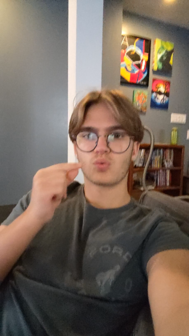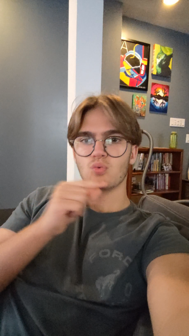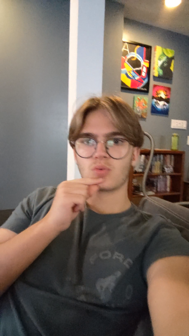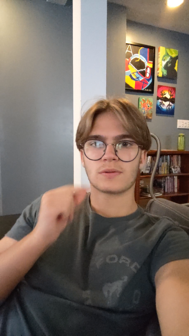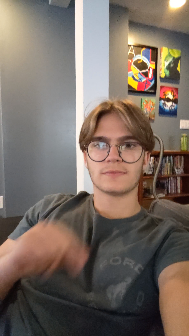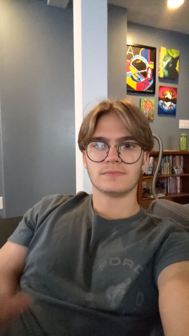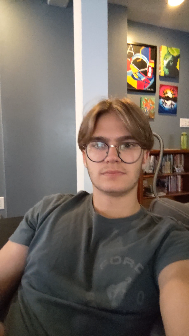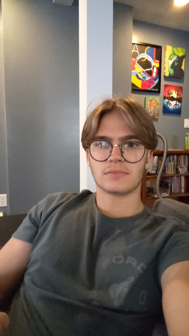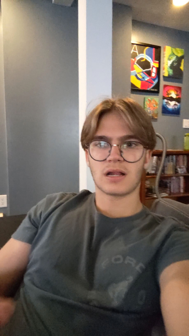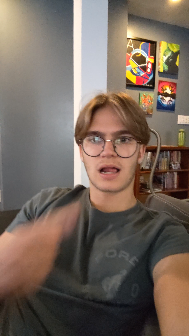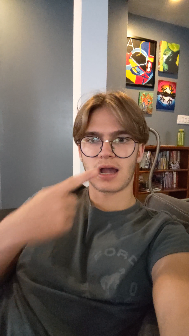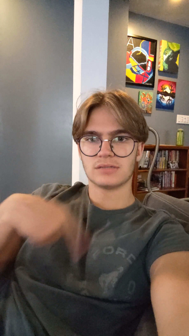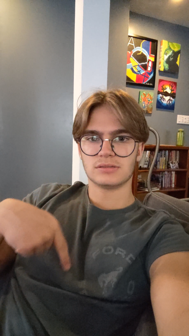cut